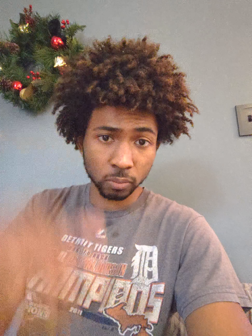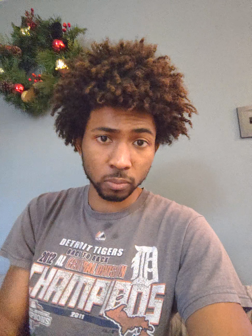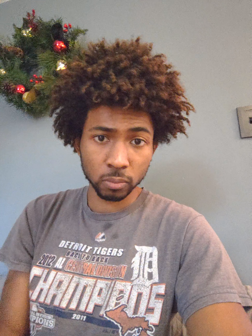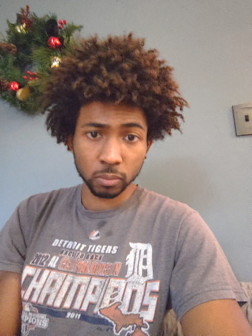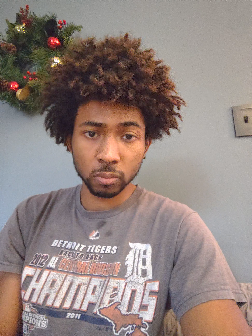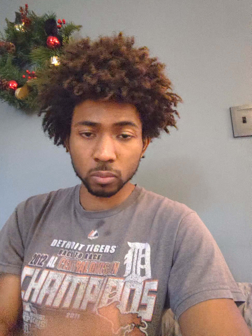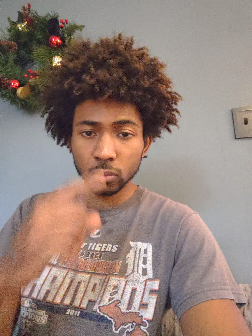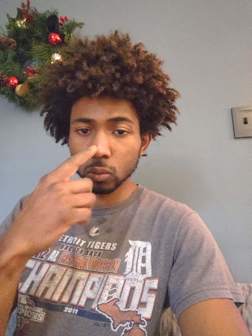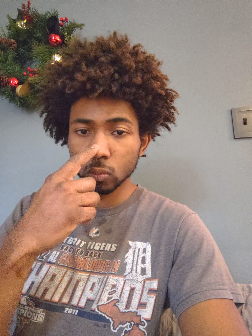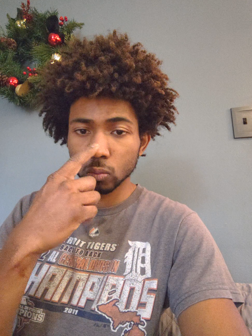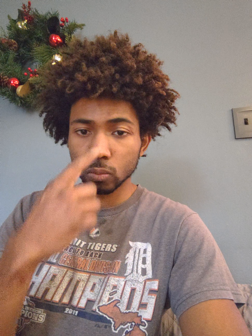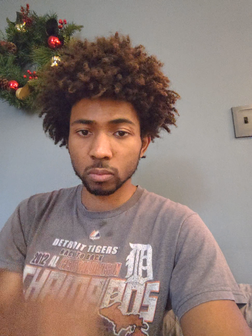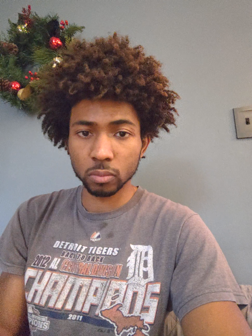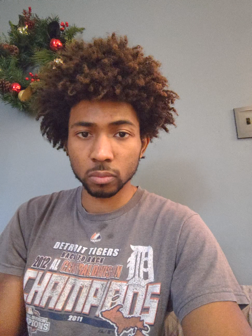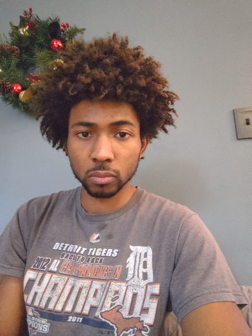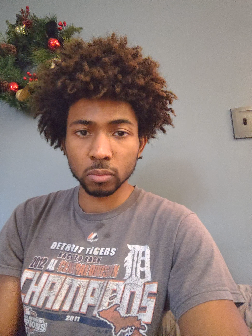nose